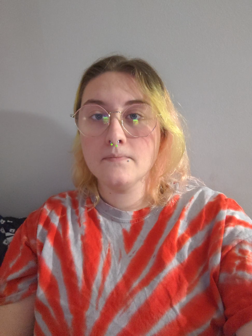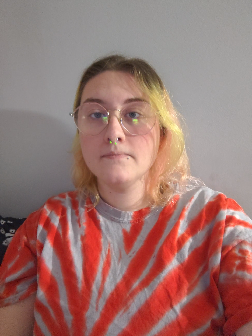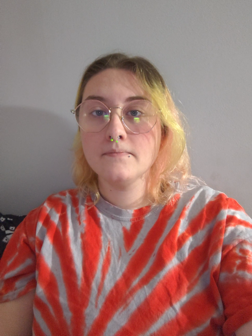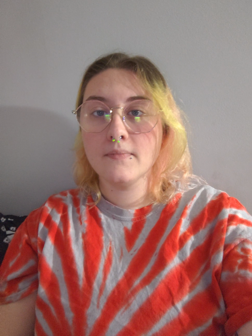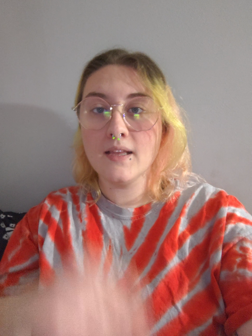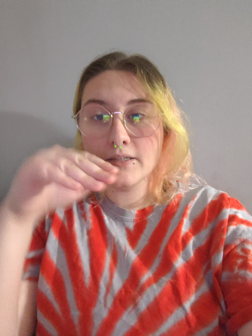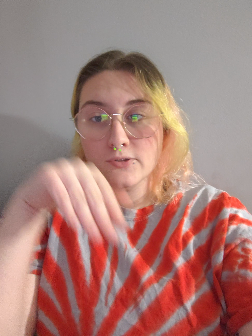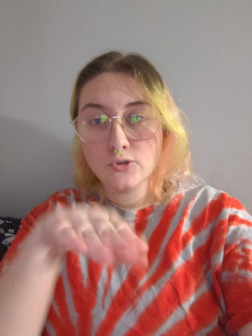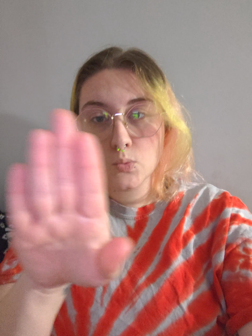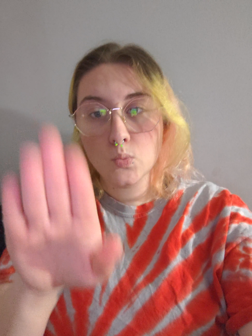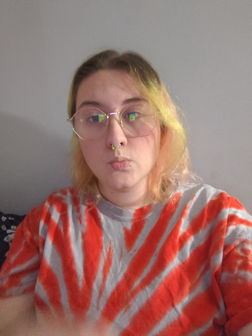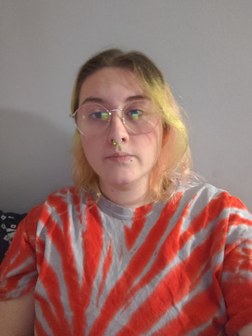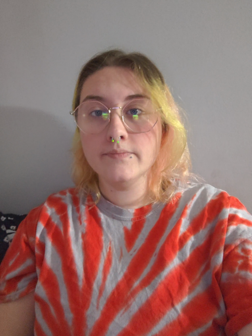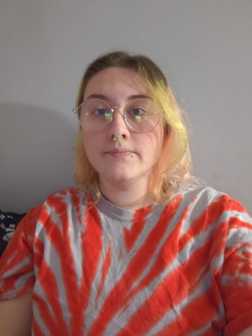into